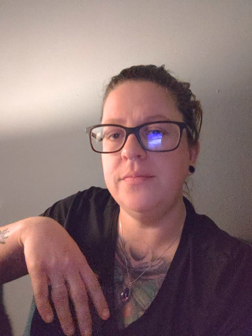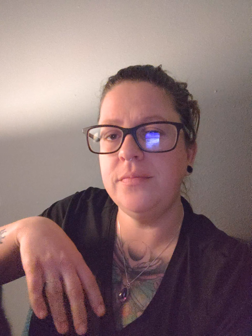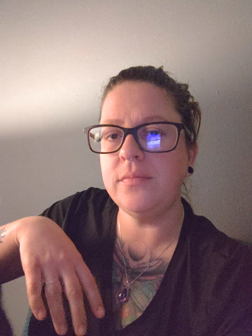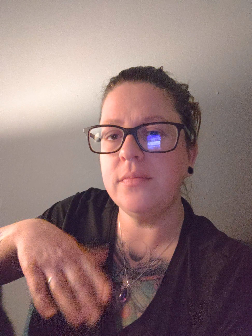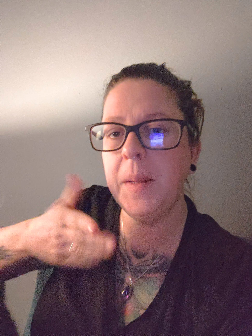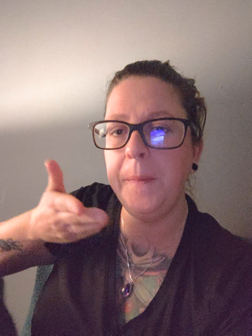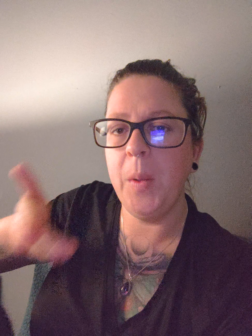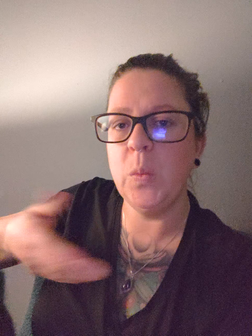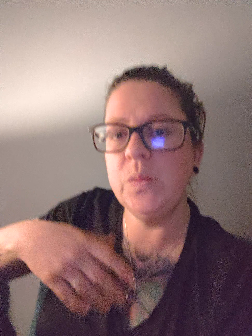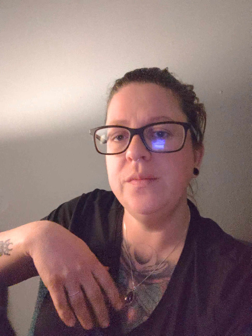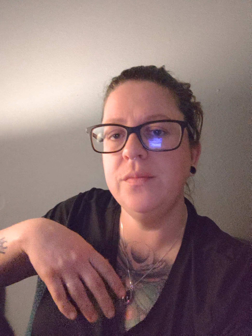boat